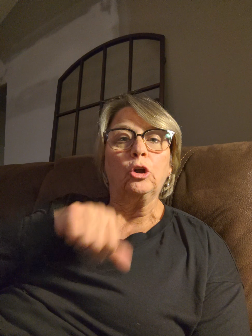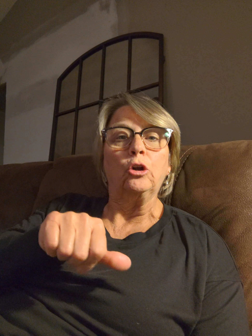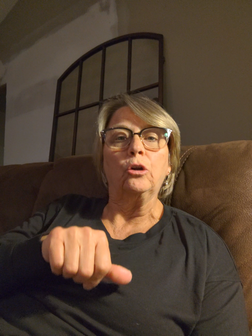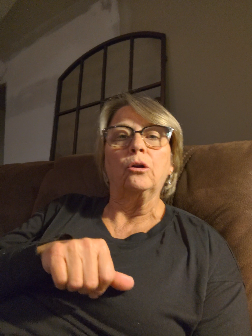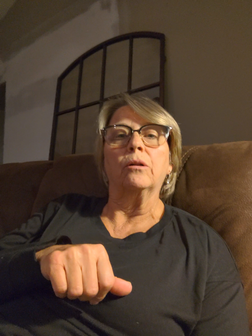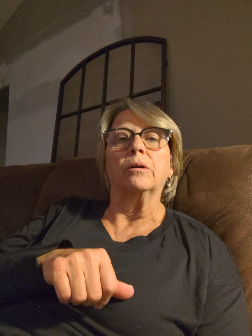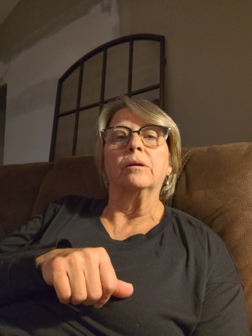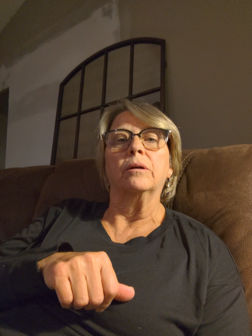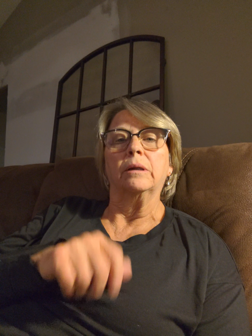girl